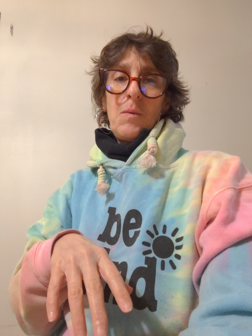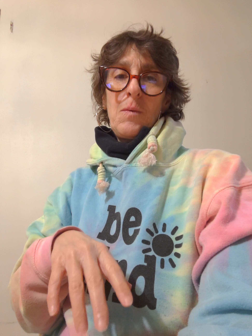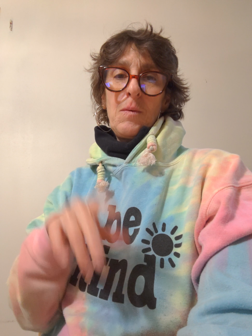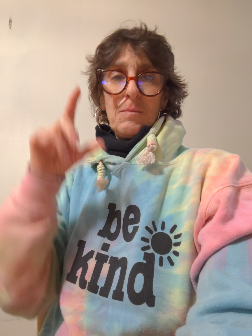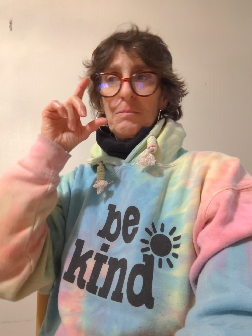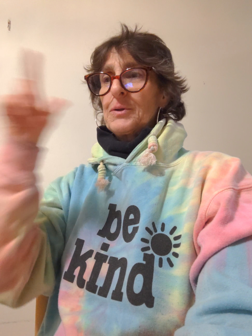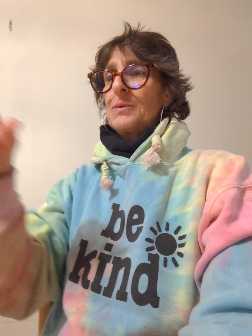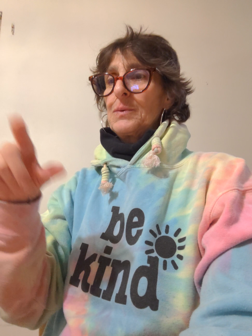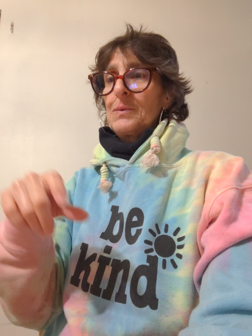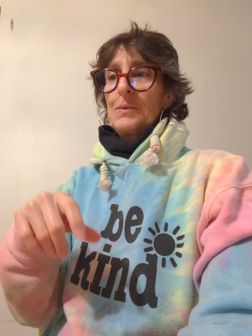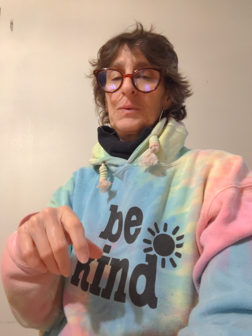moon